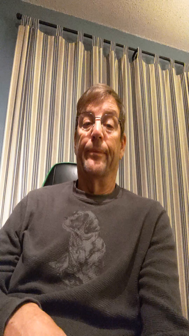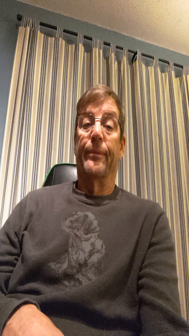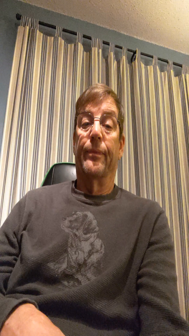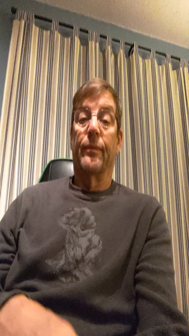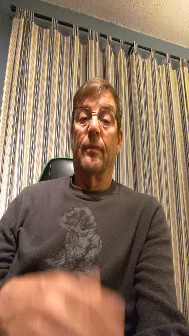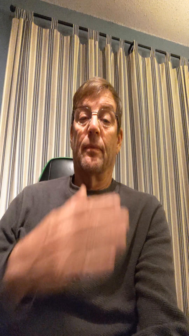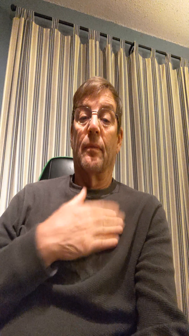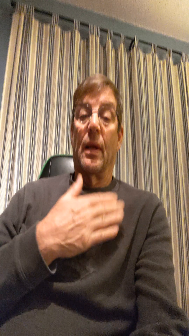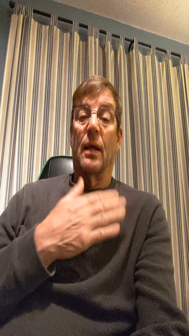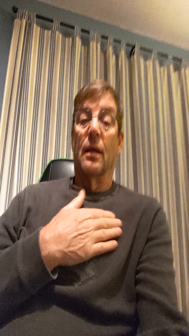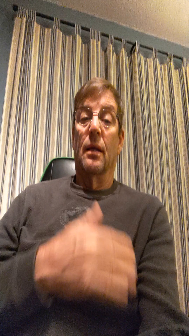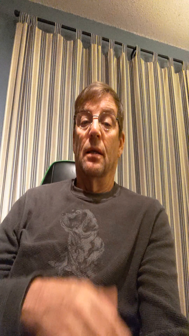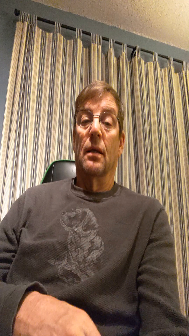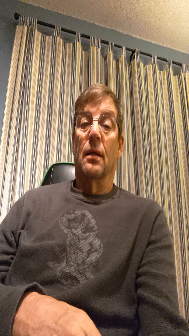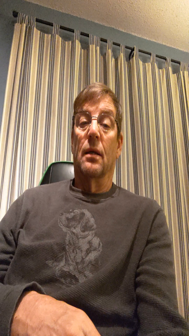my